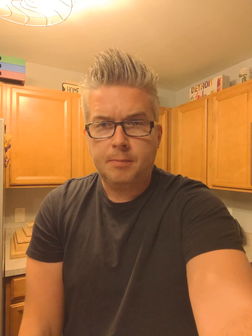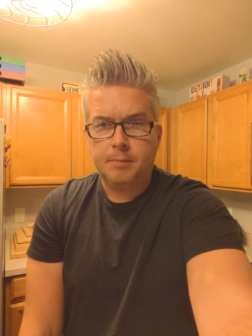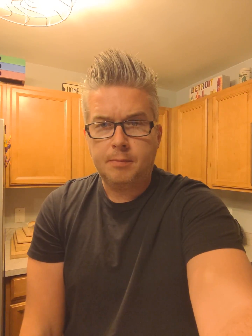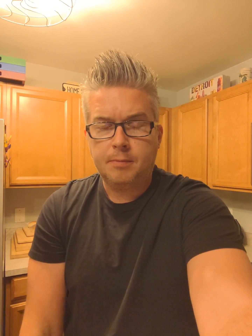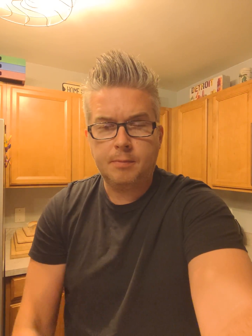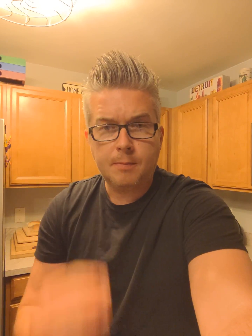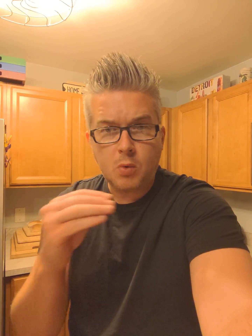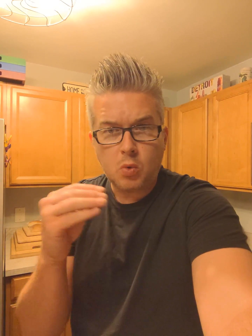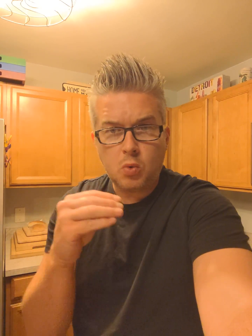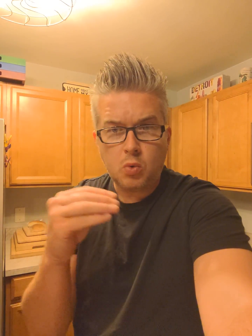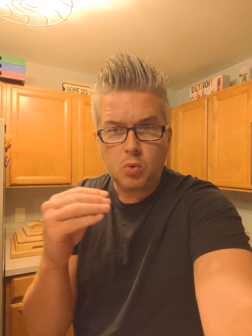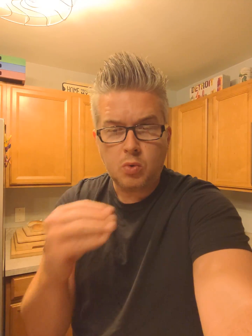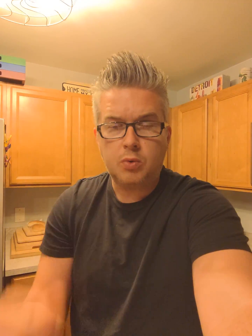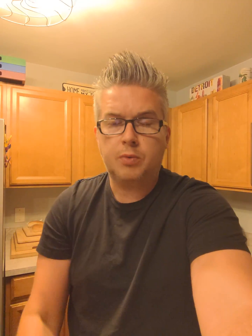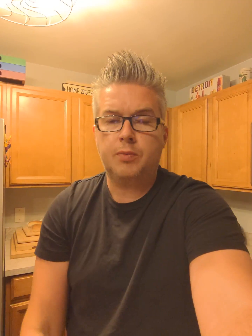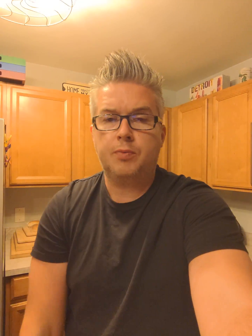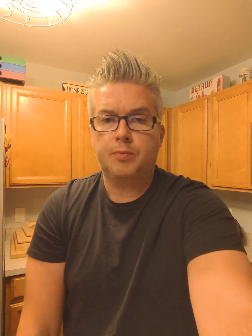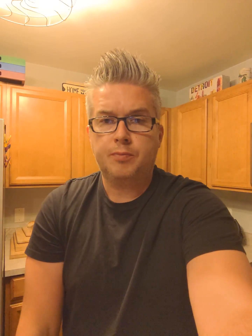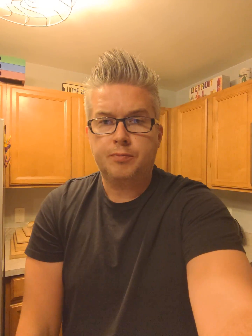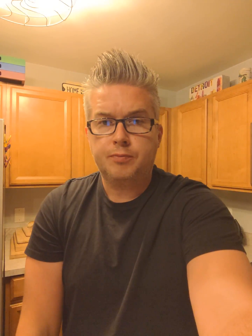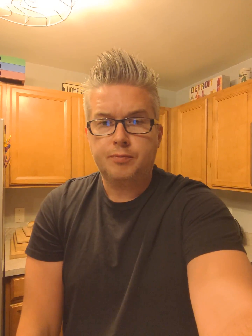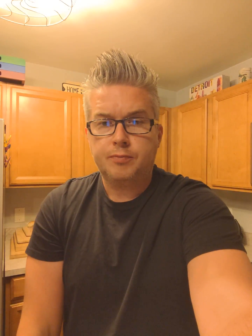more